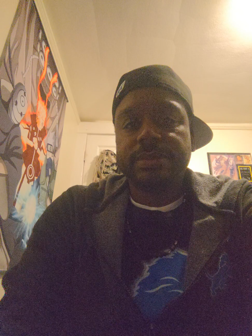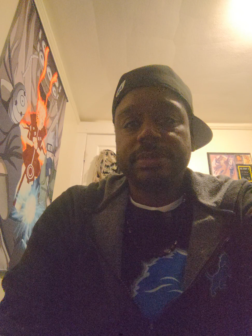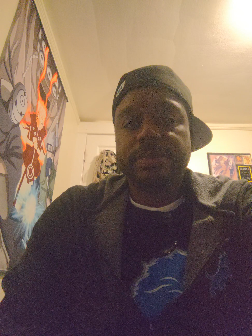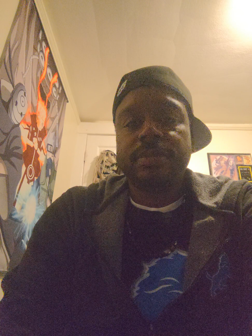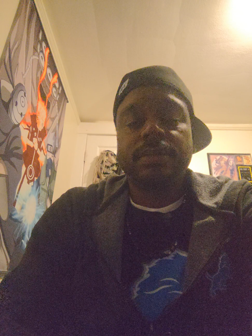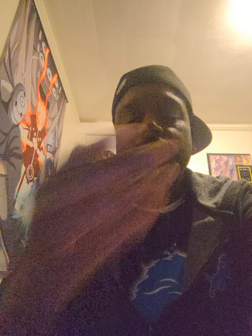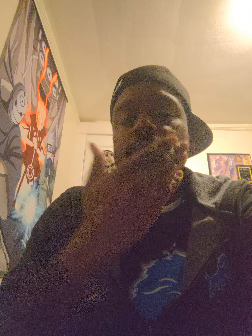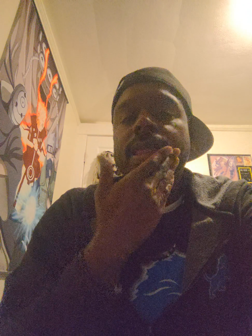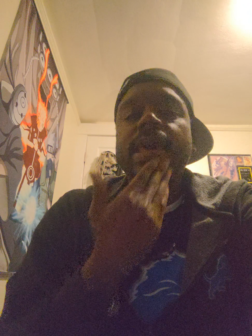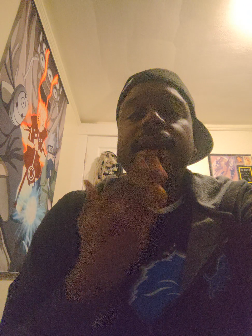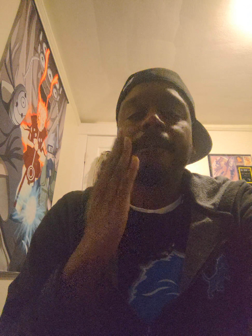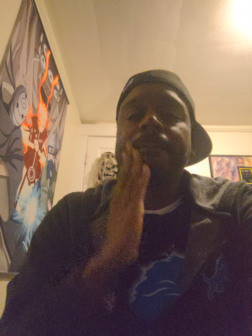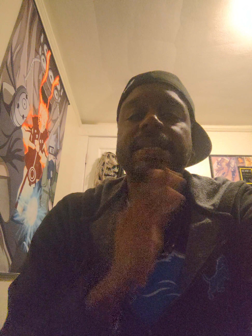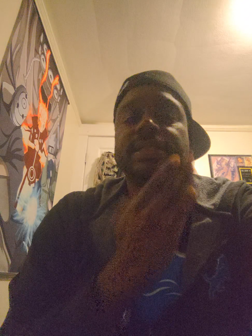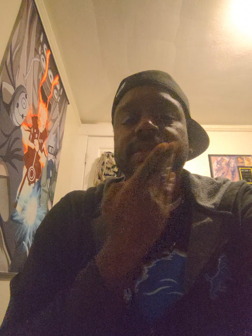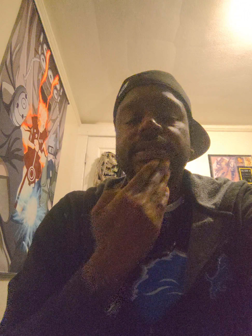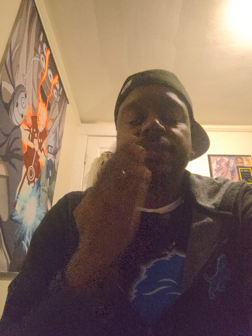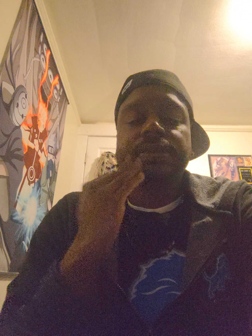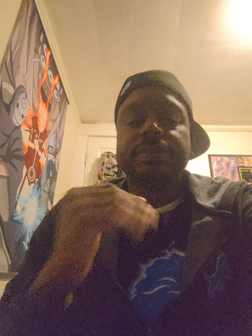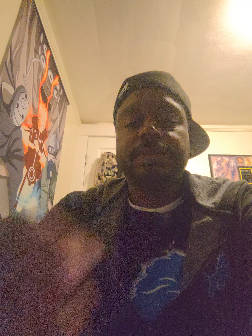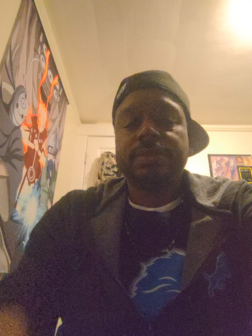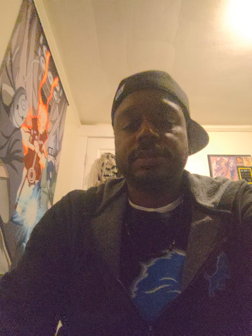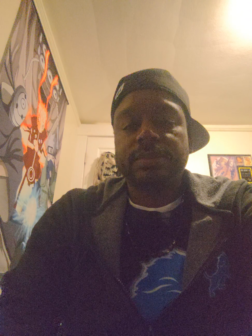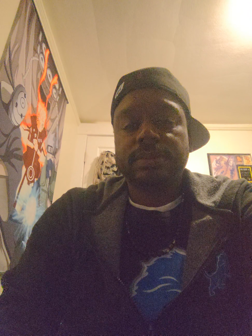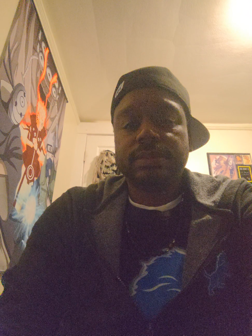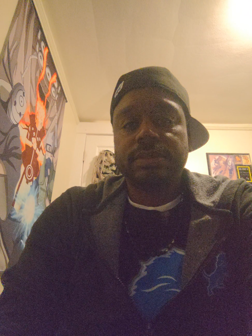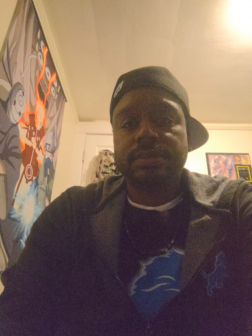napkin